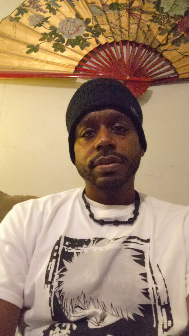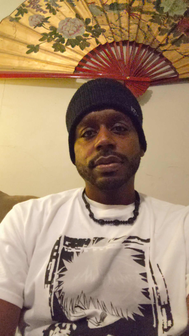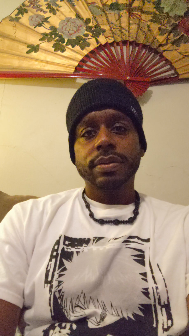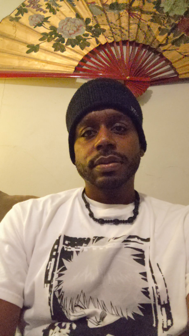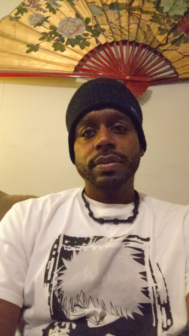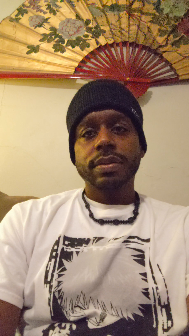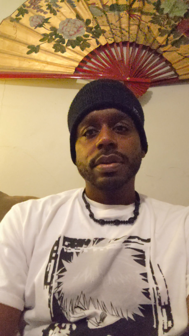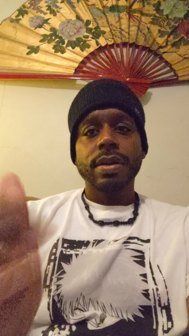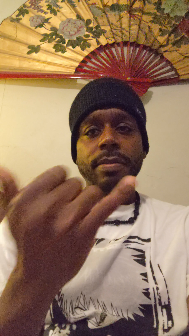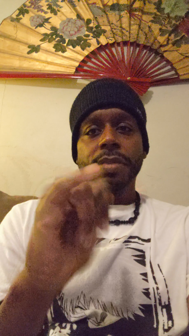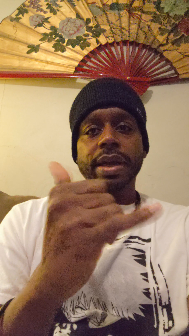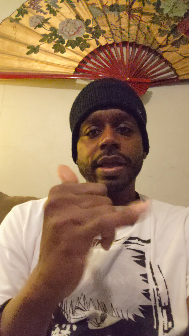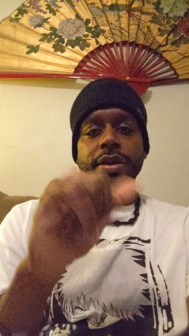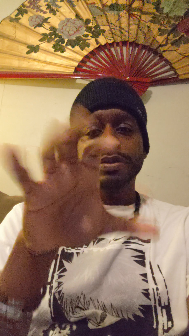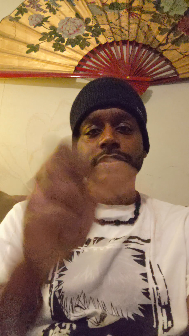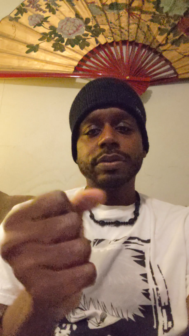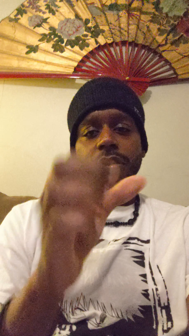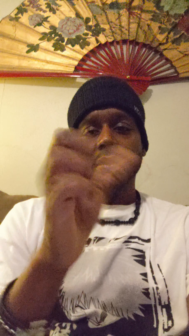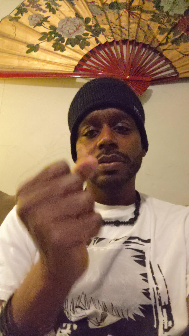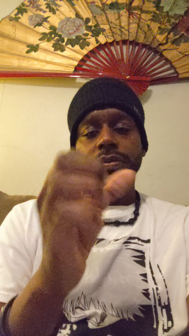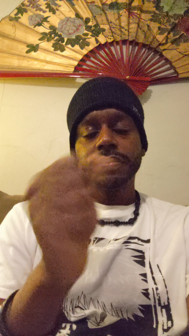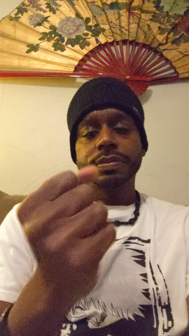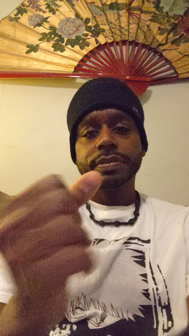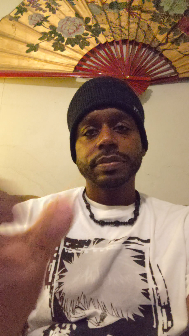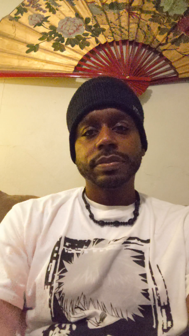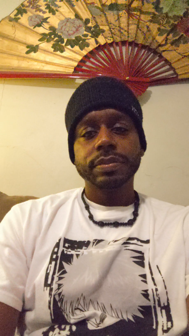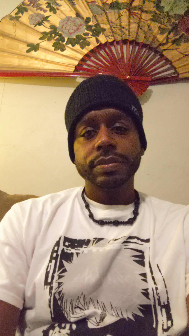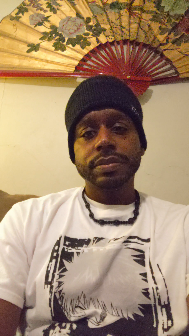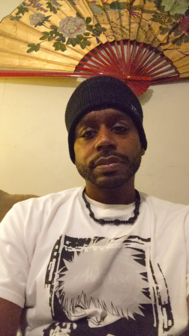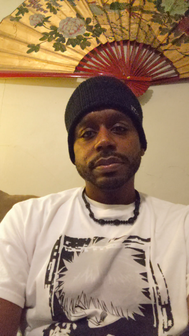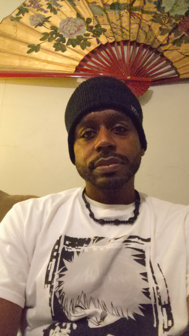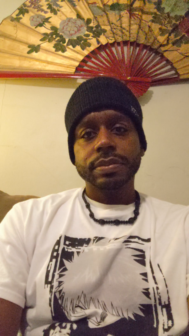play dough